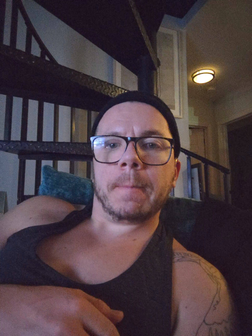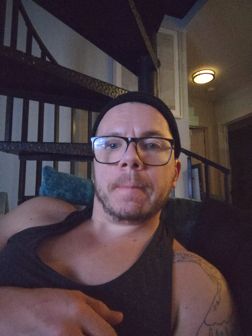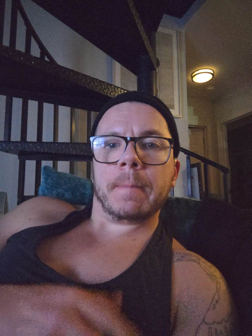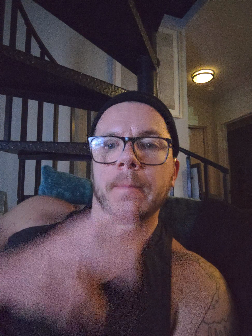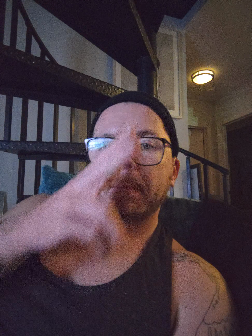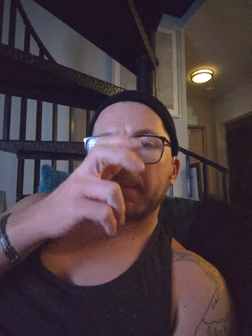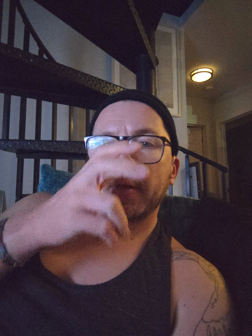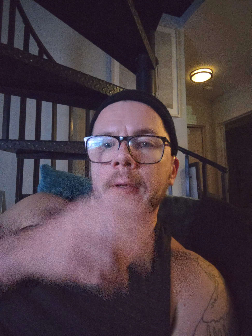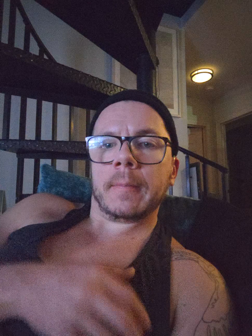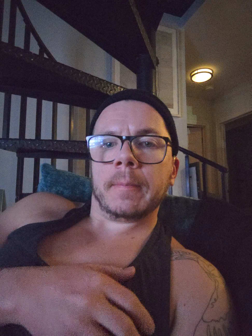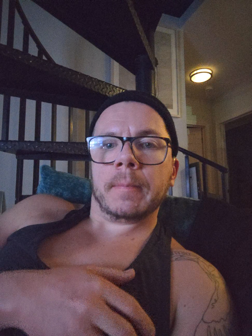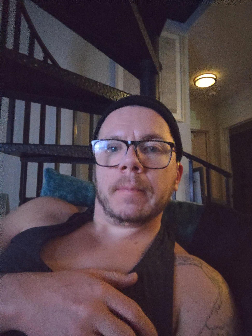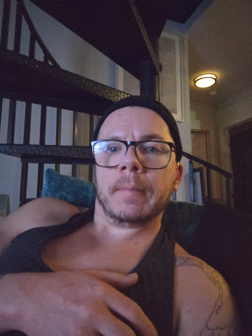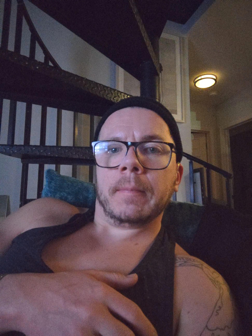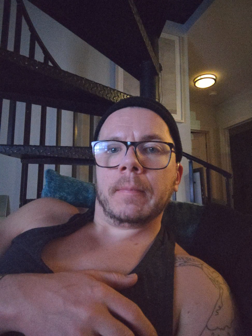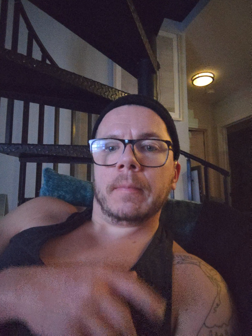bug